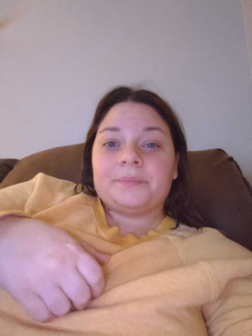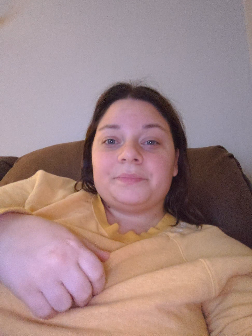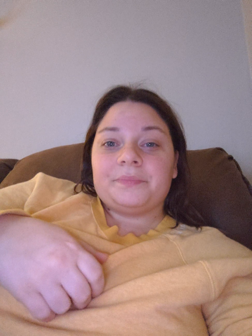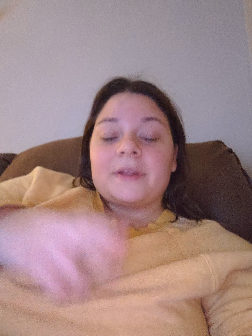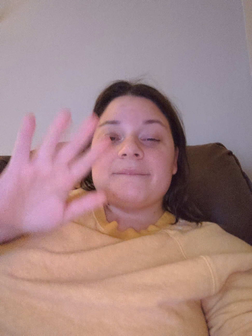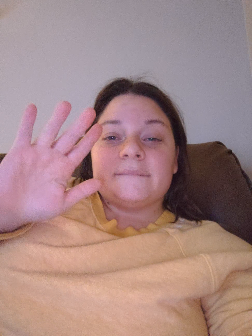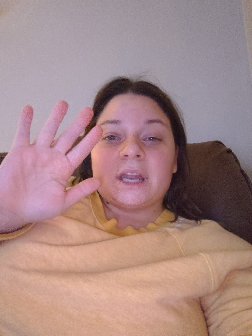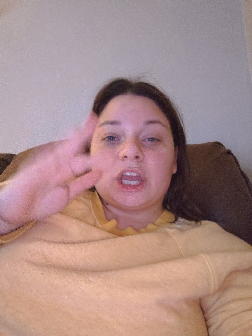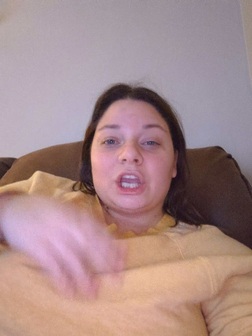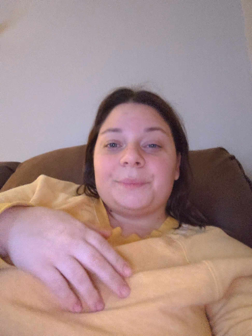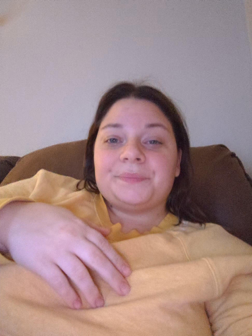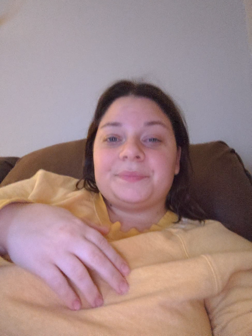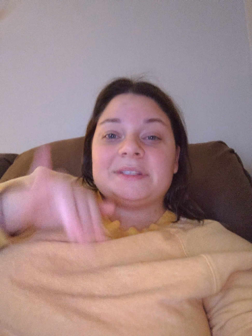finger